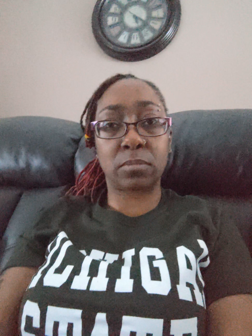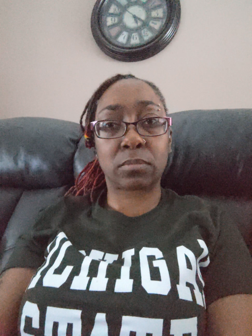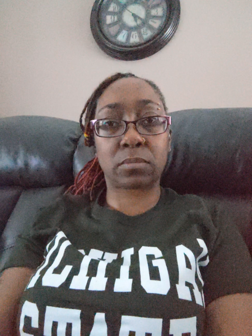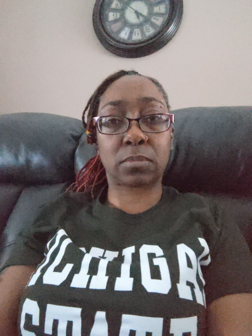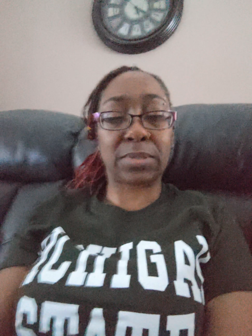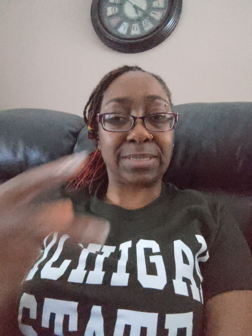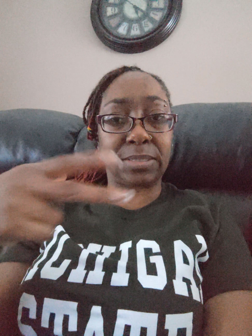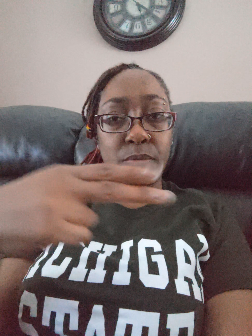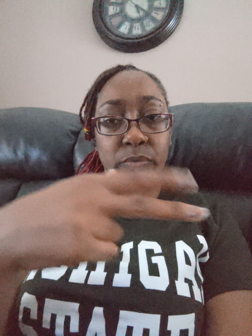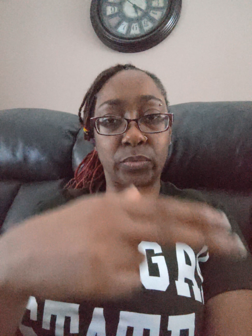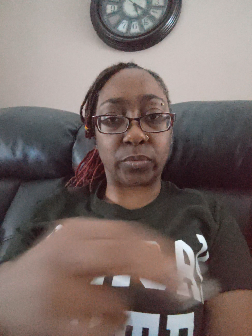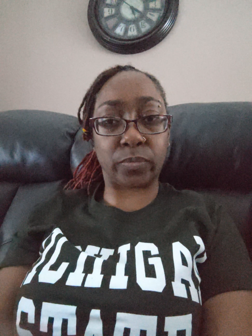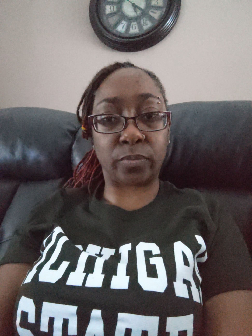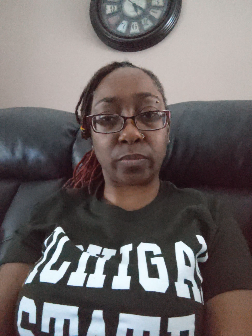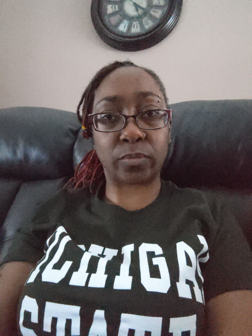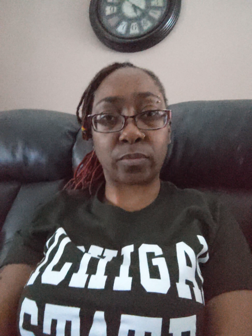scissors